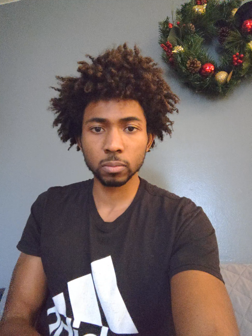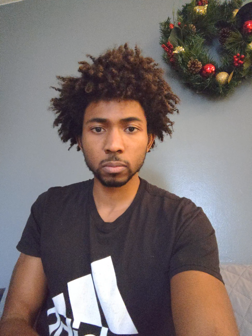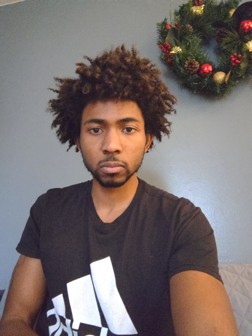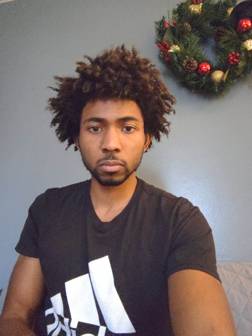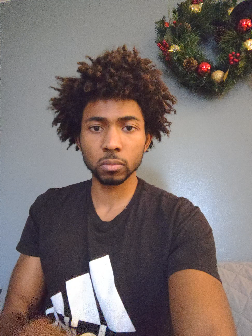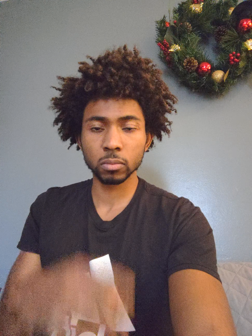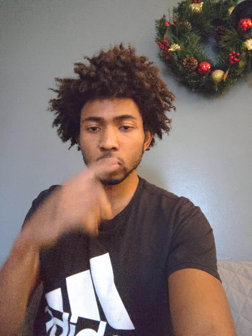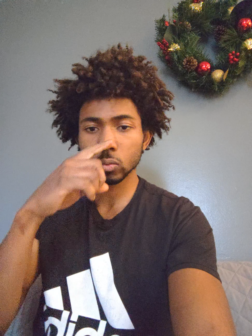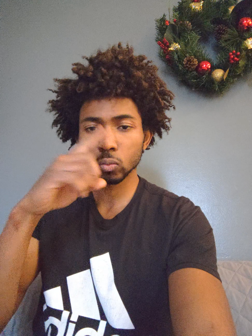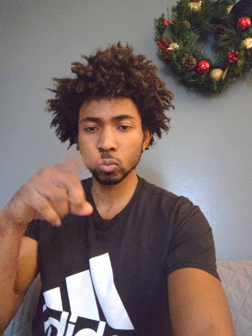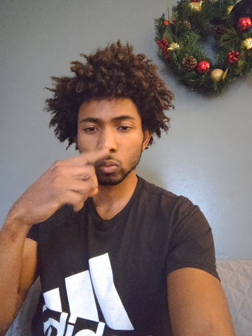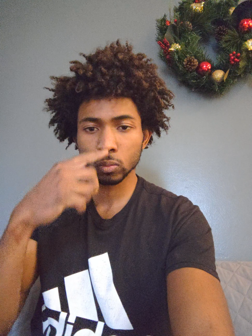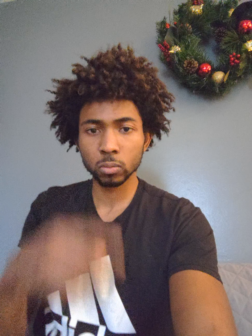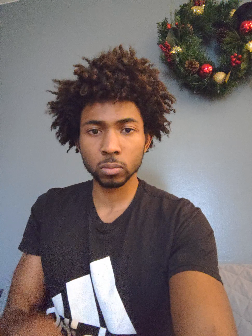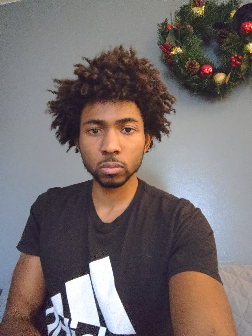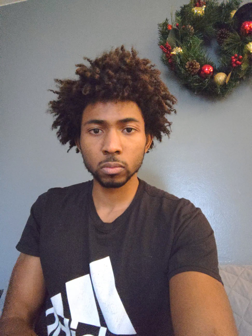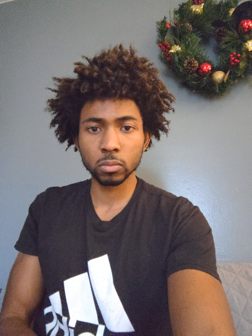noisy